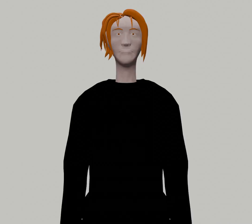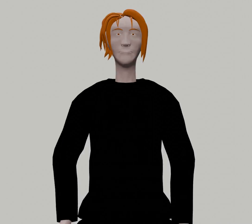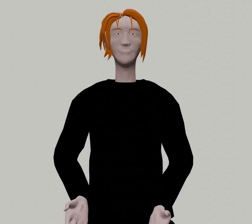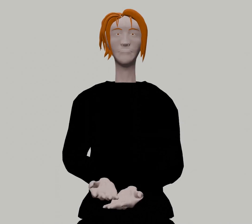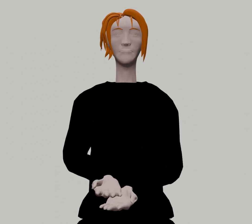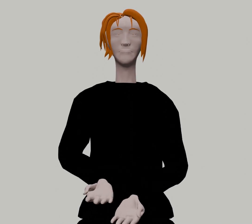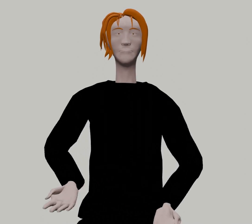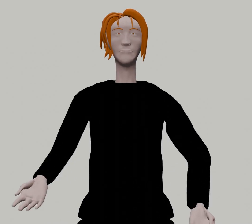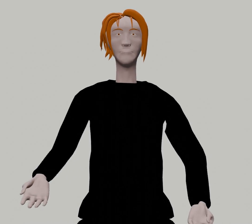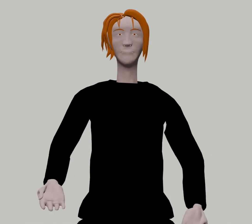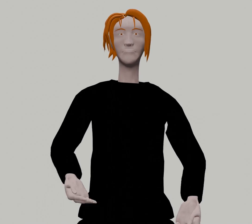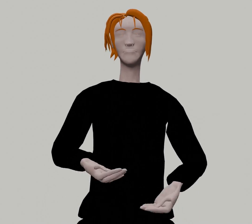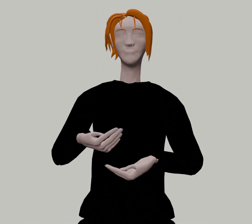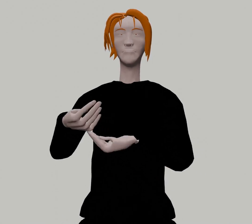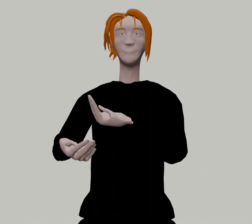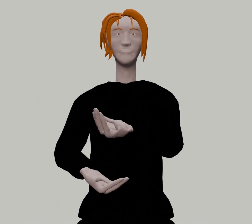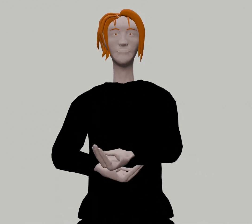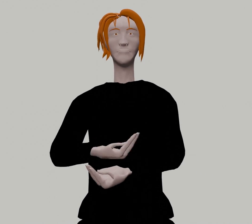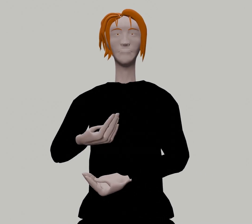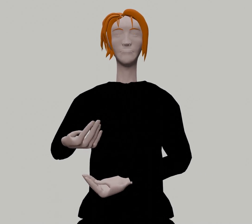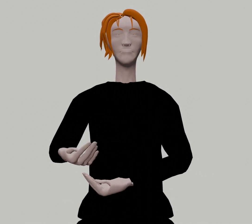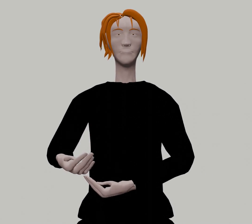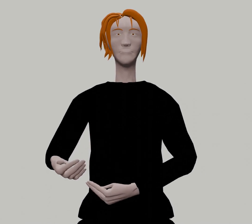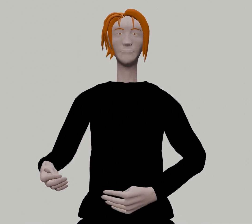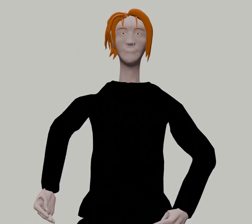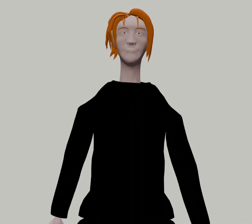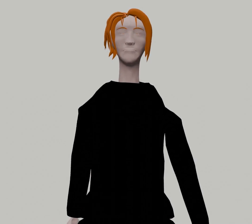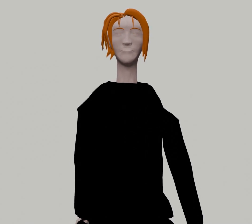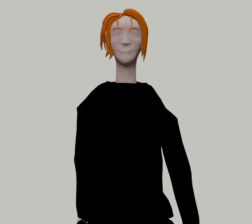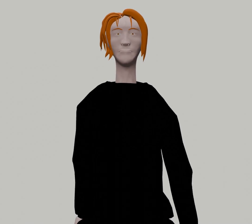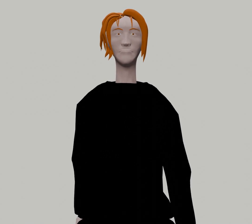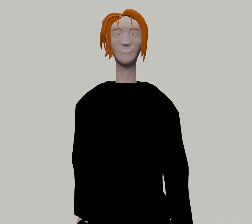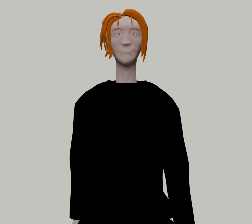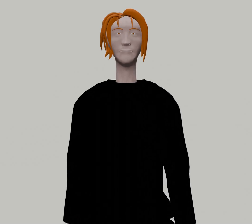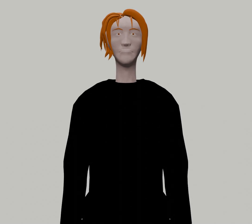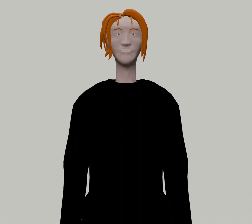Barter